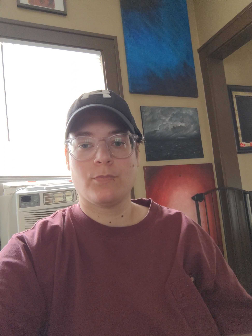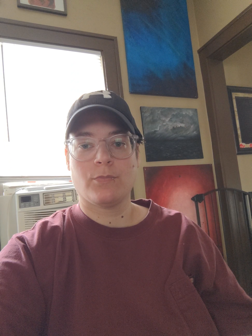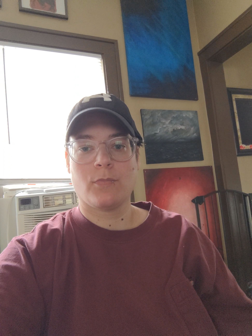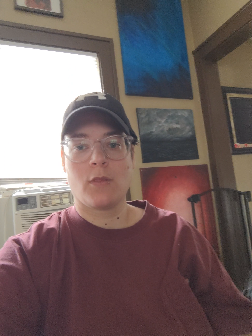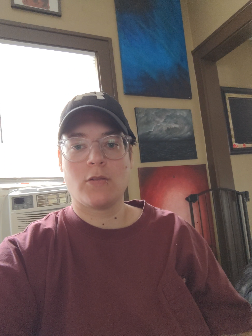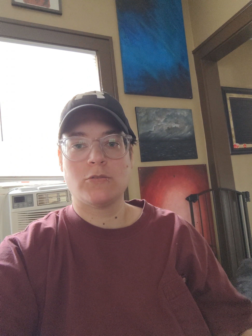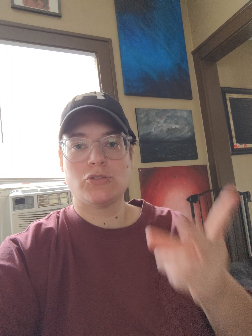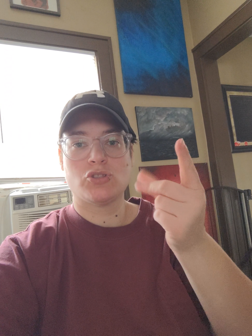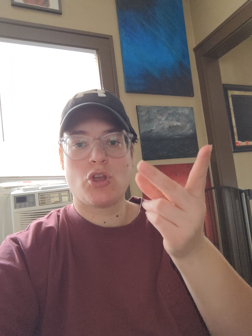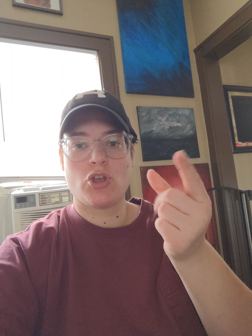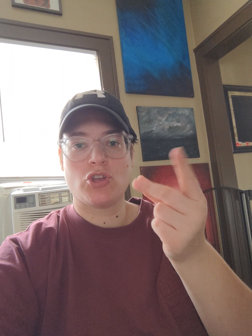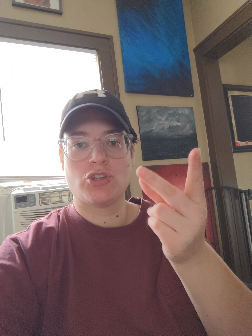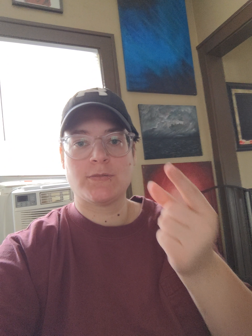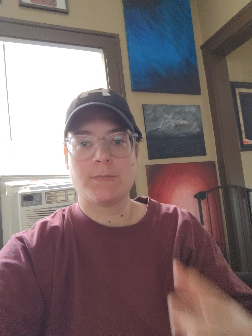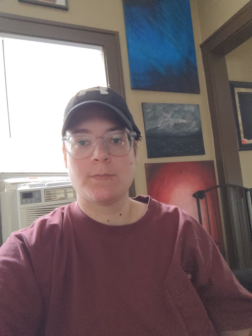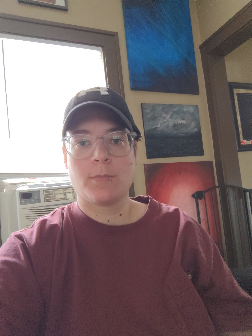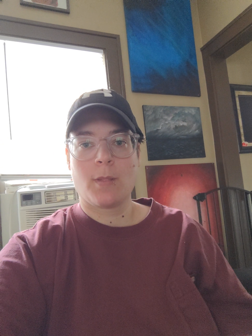dog